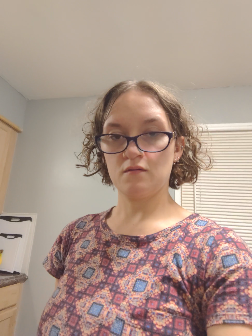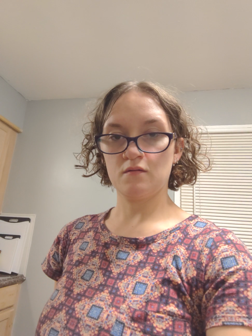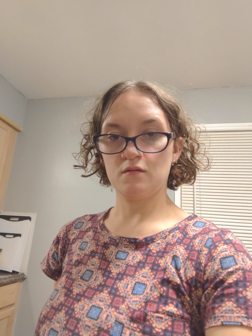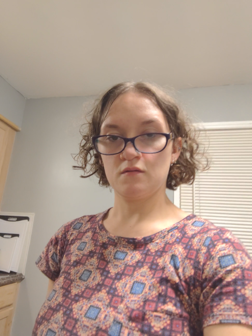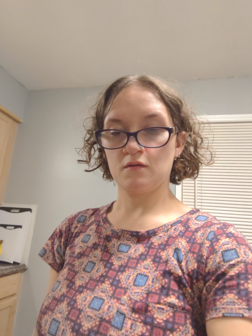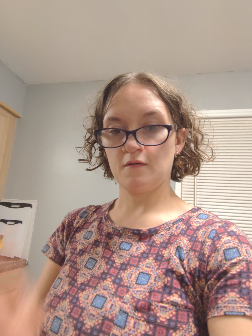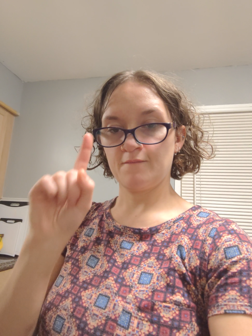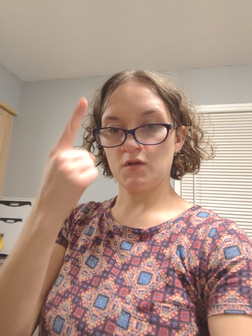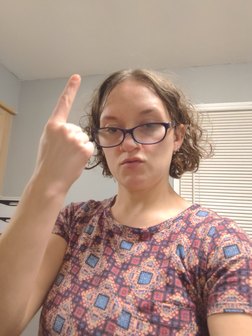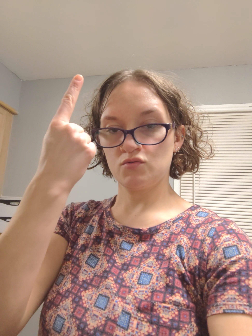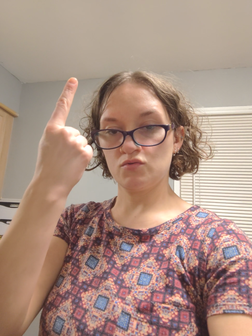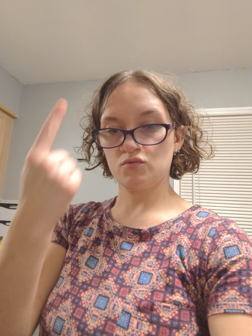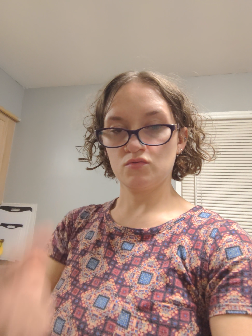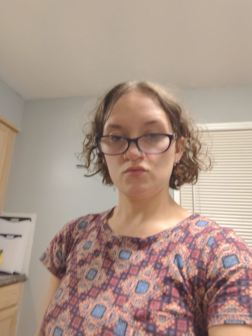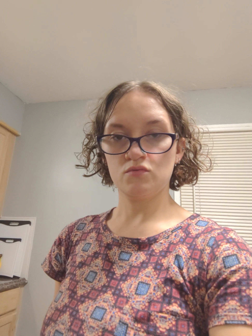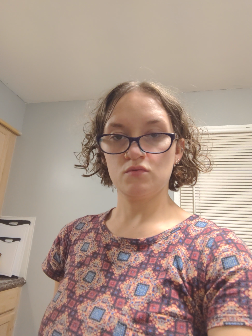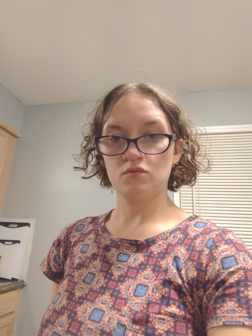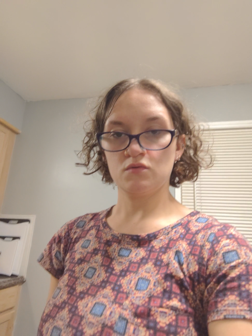first